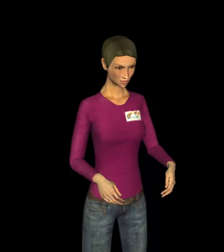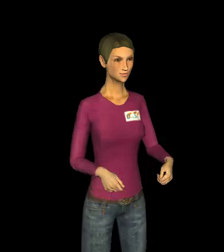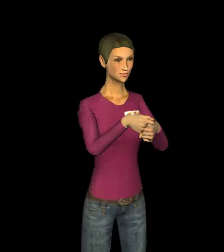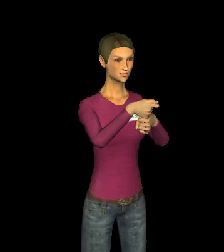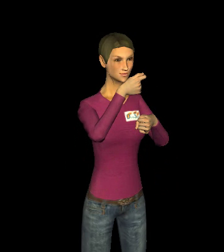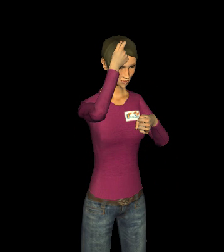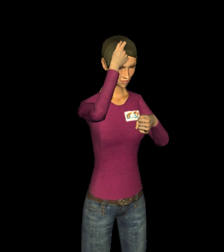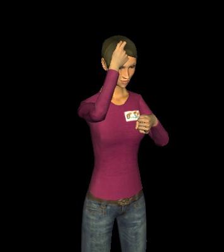مظلة